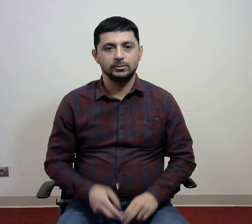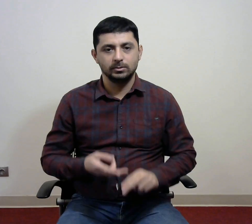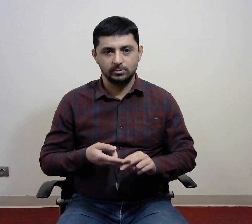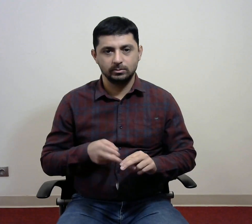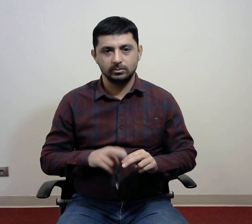bu